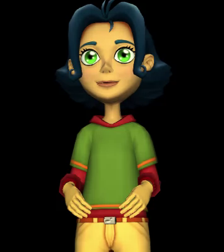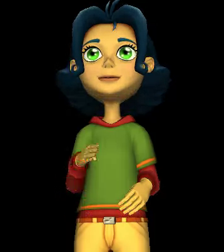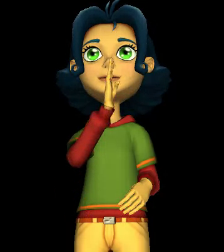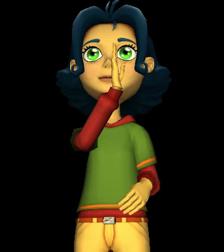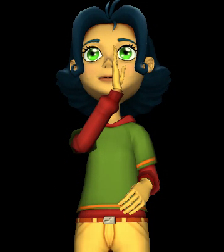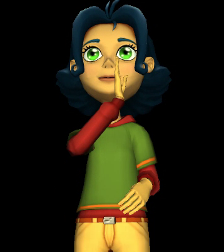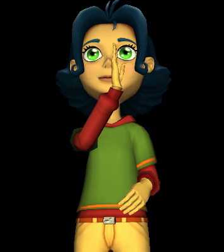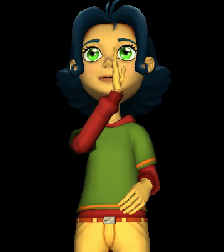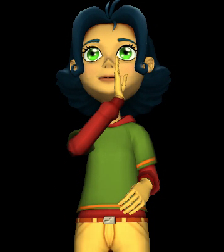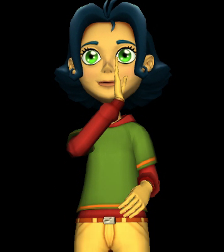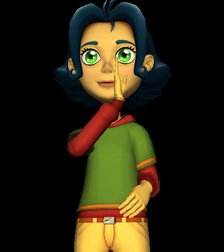الظهيرة